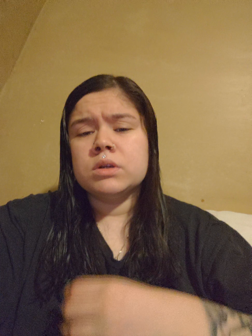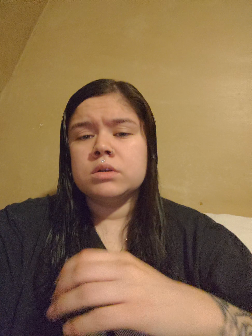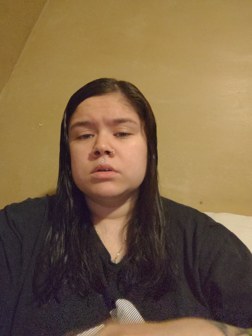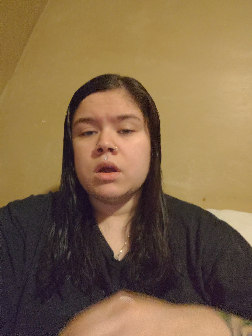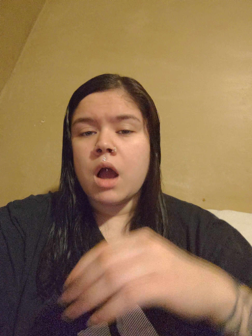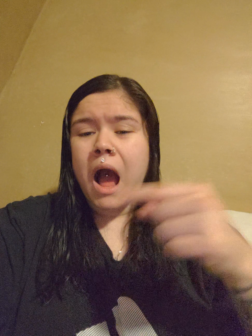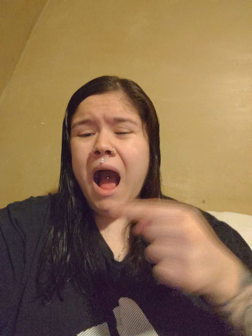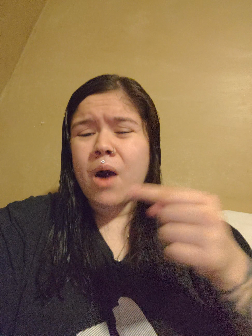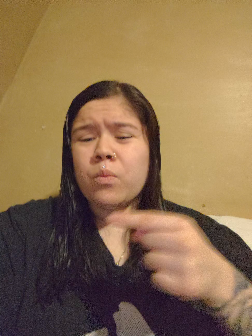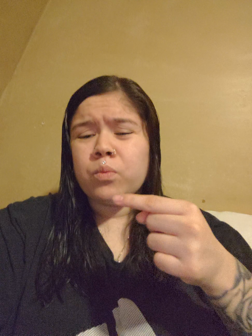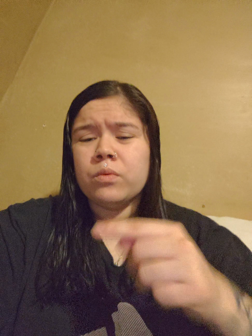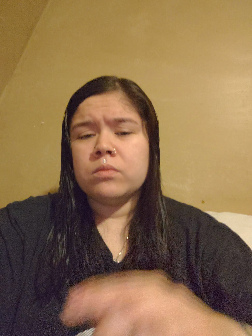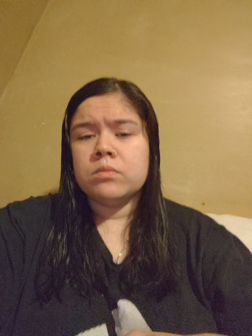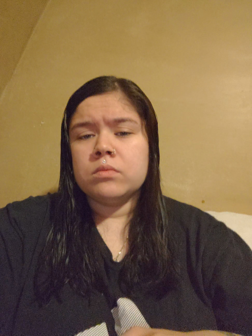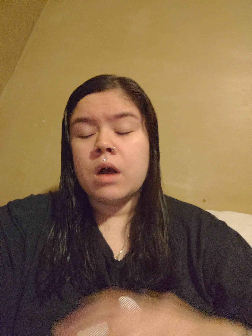owie